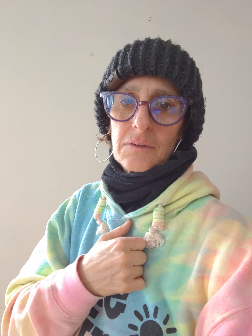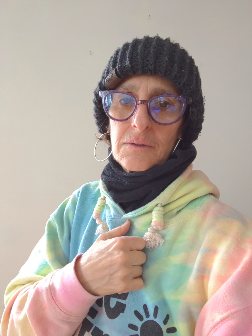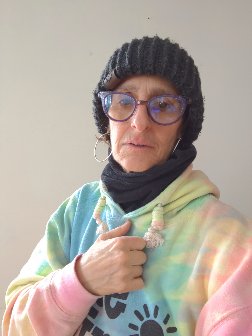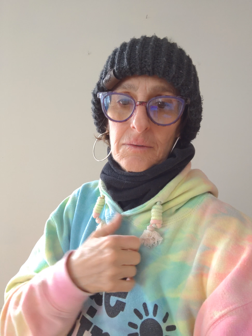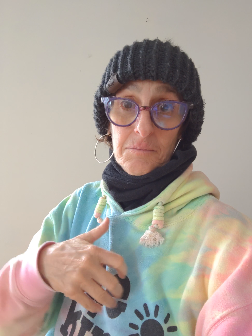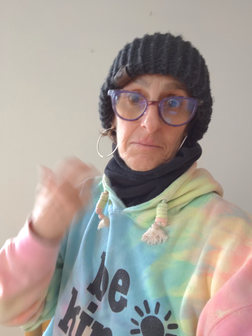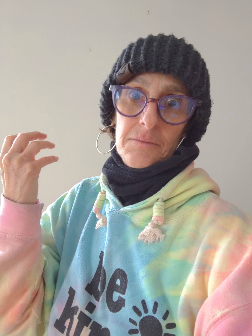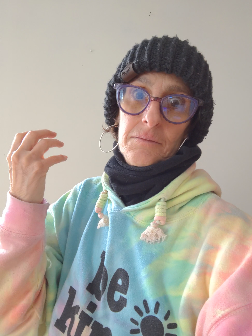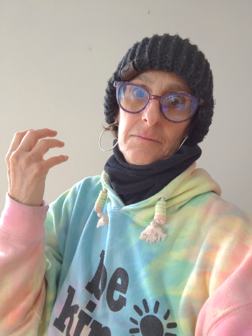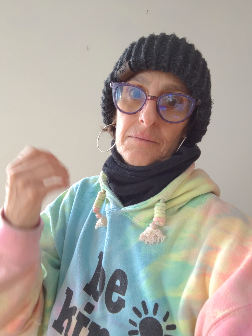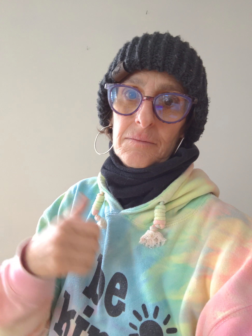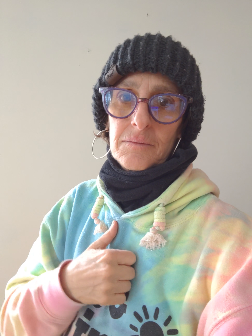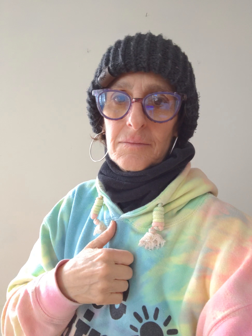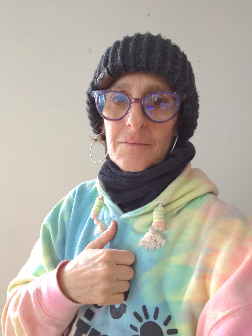mad